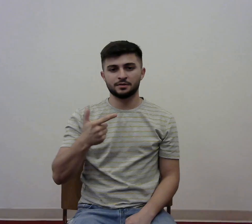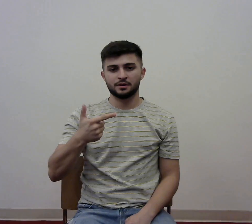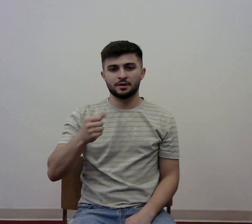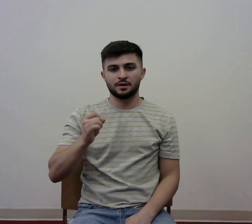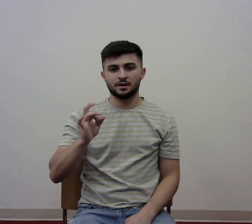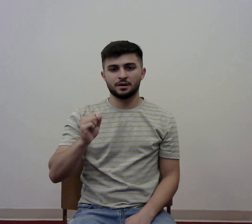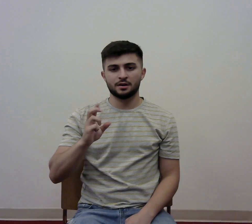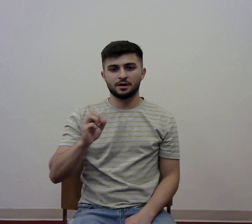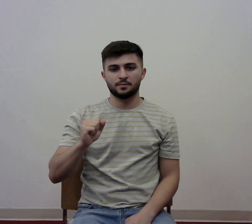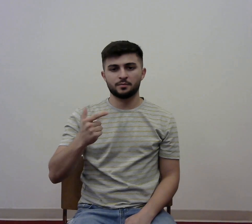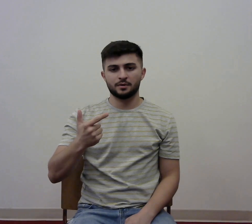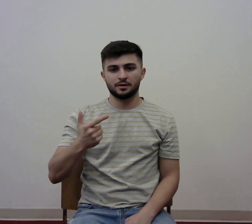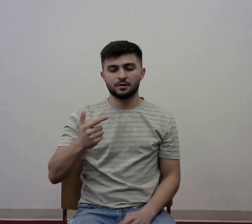qarabağ